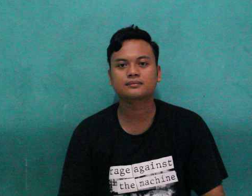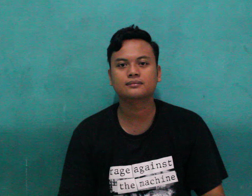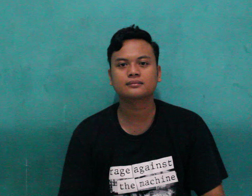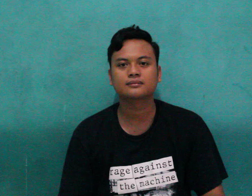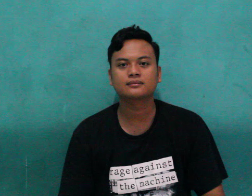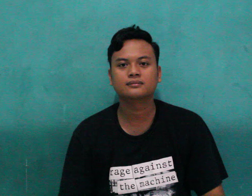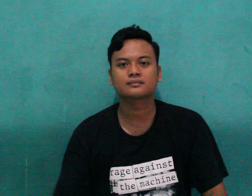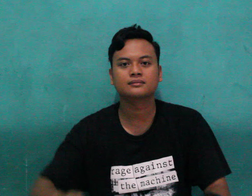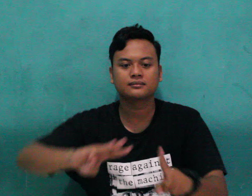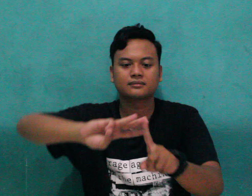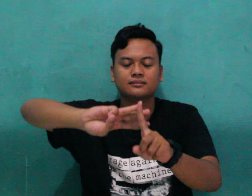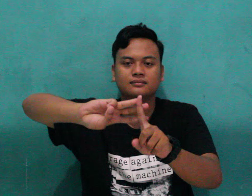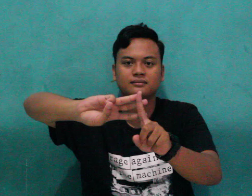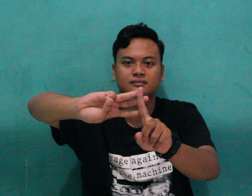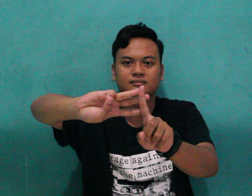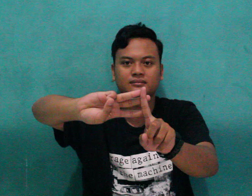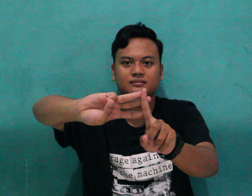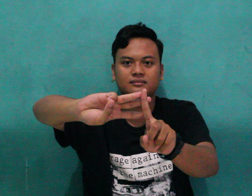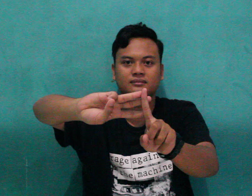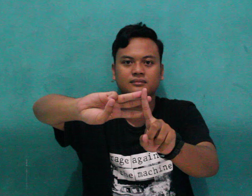B